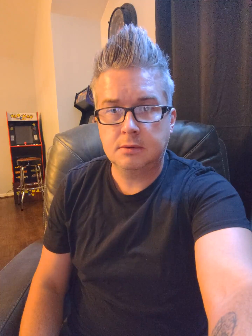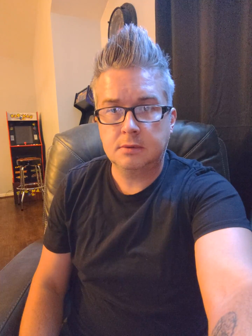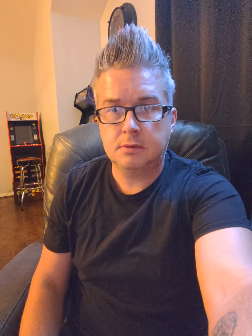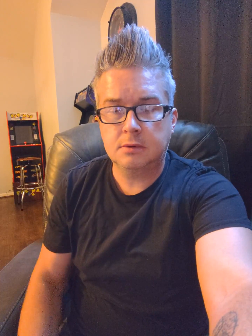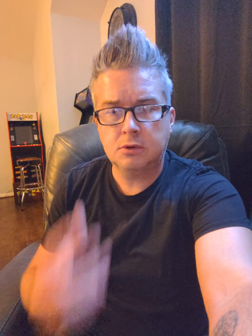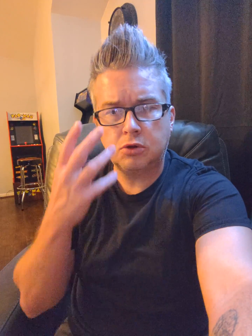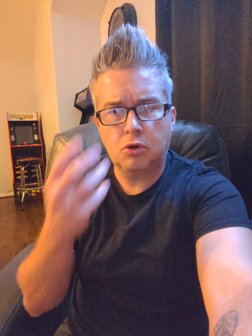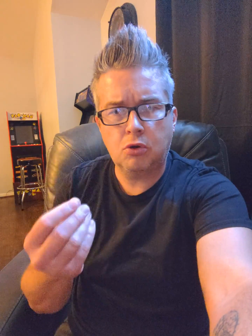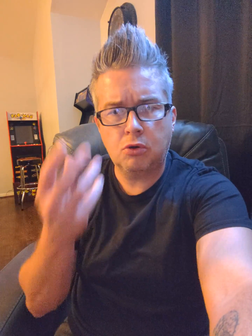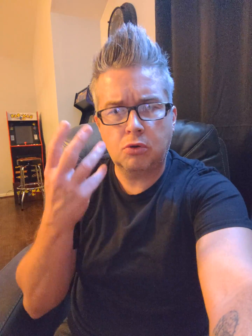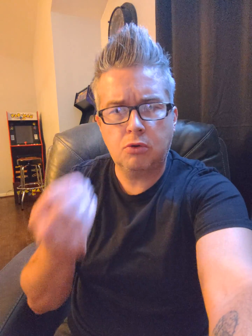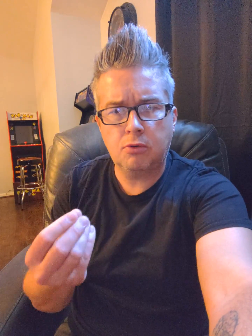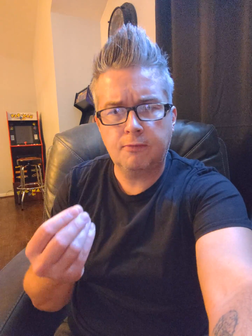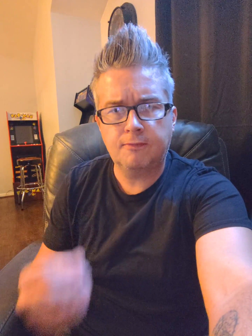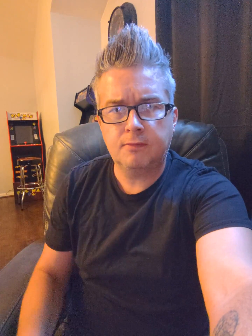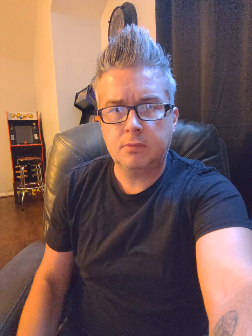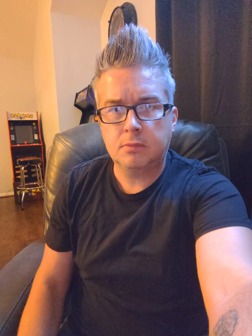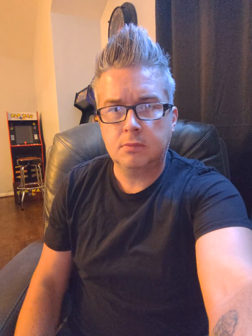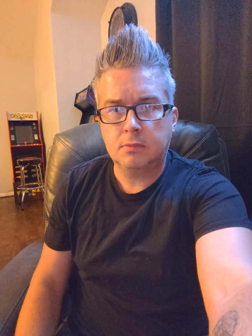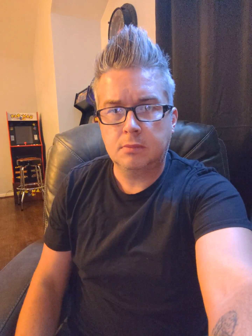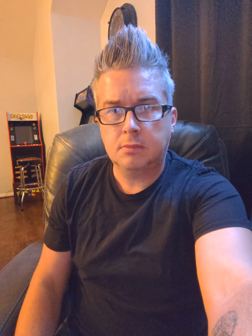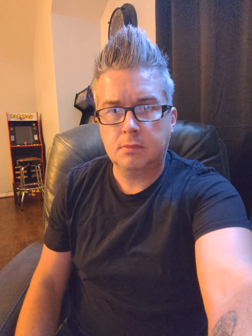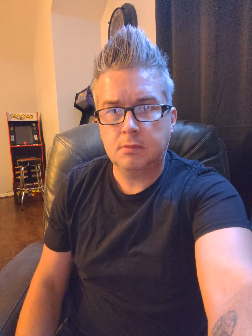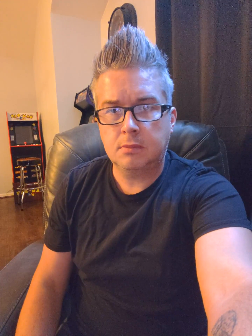gentle